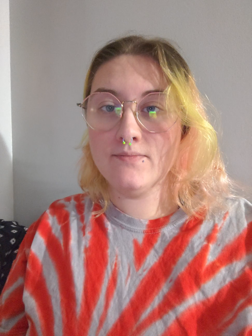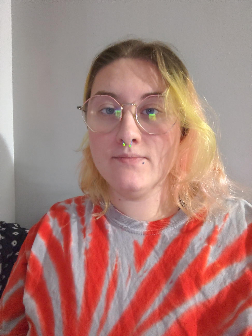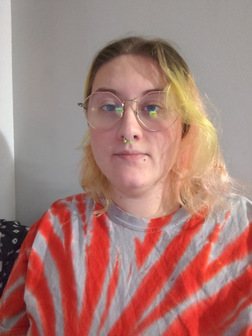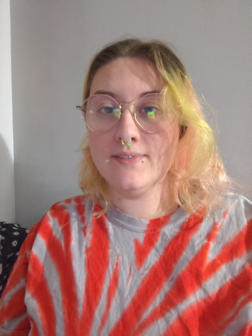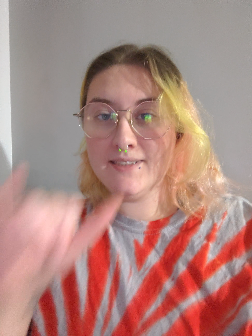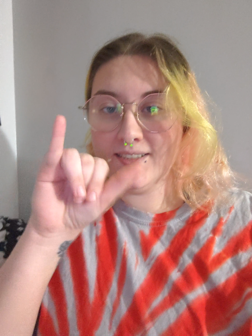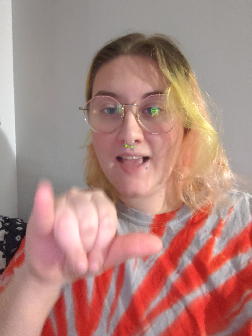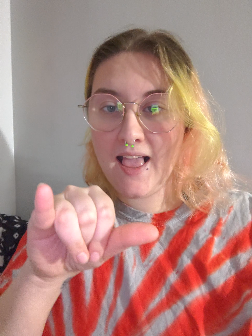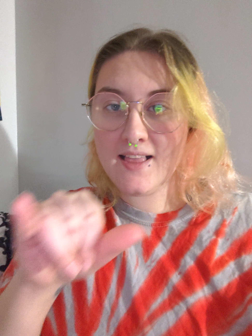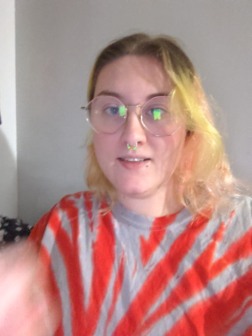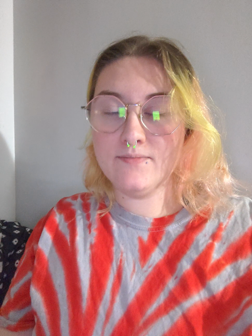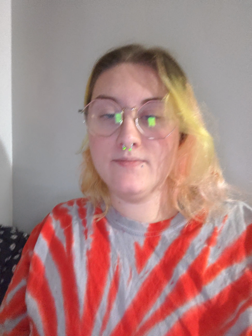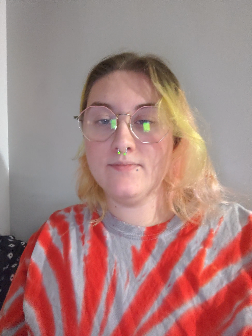stay